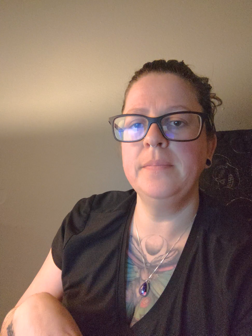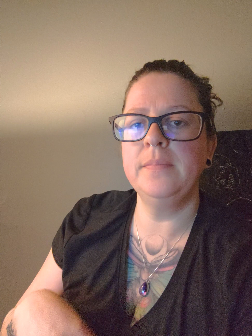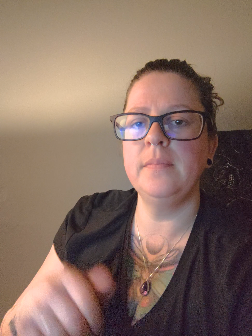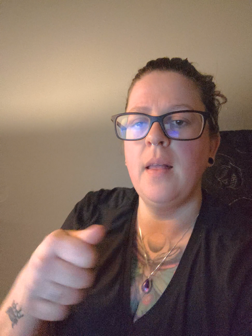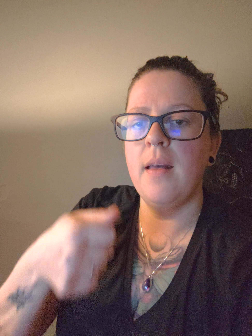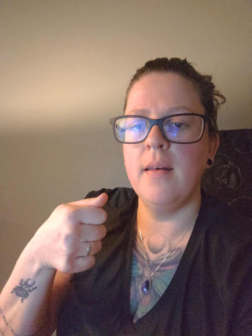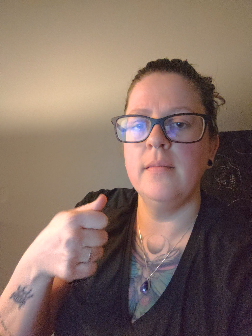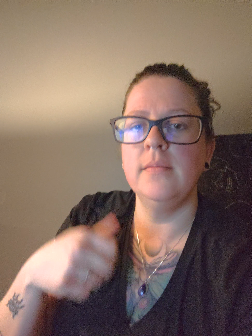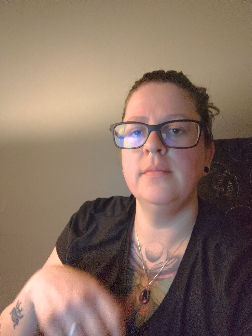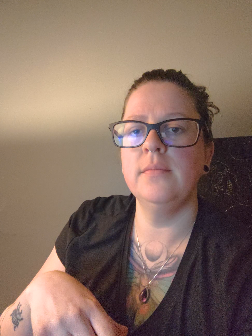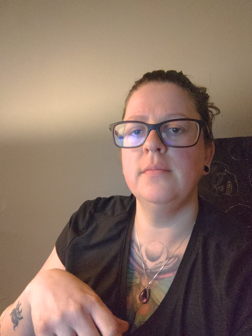hide